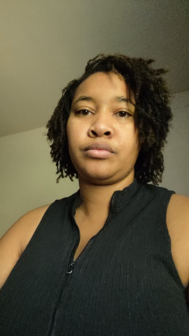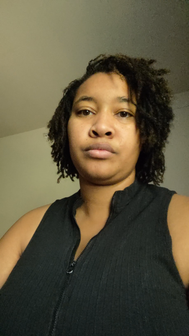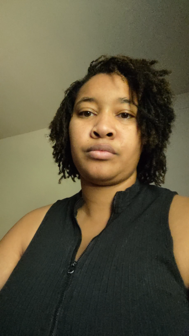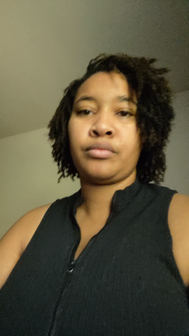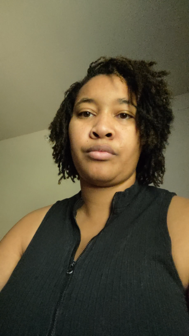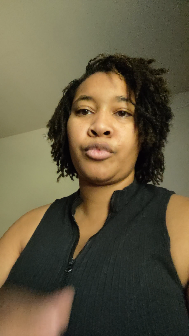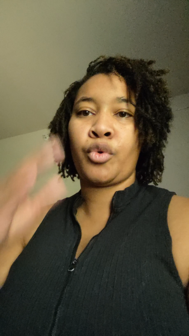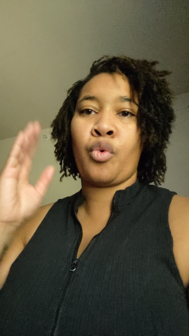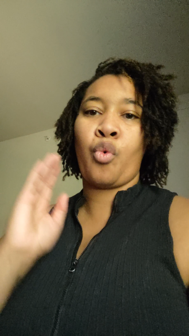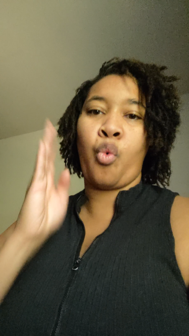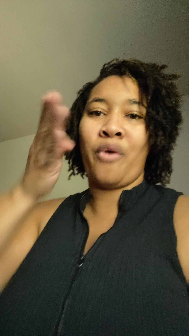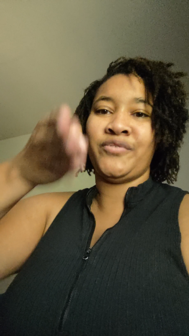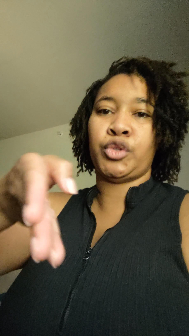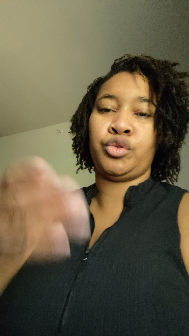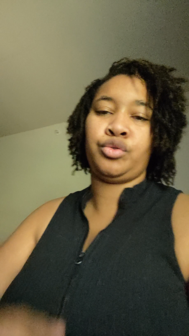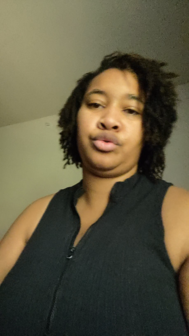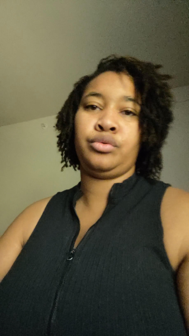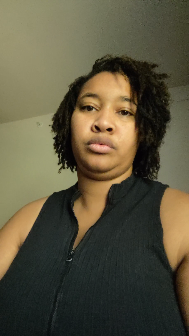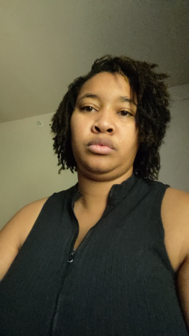over